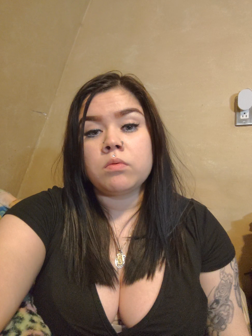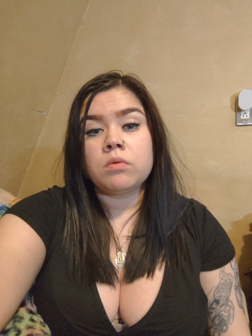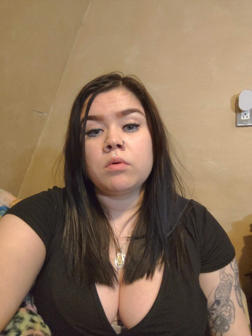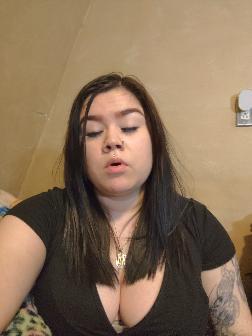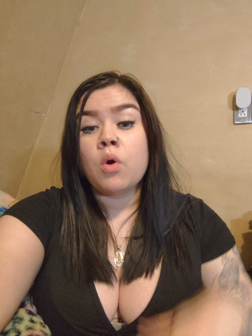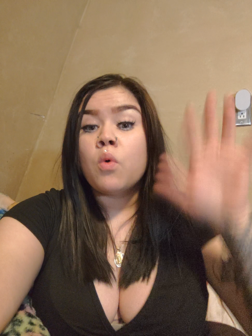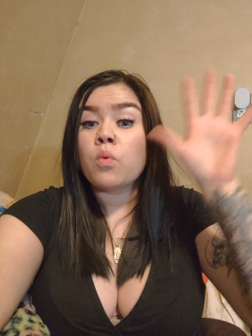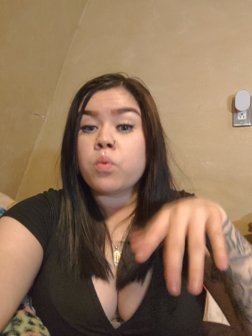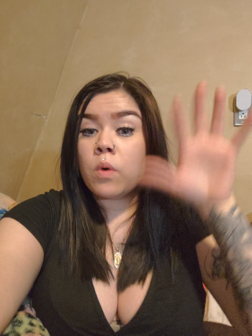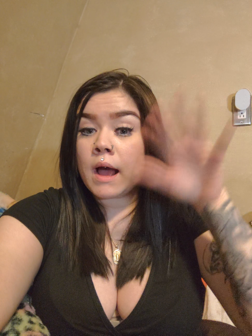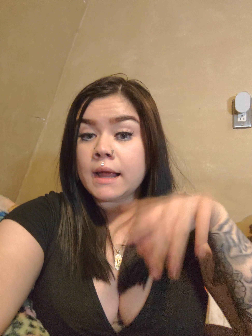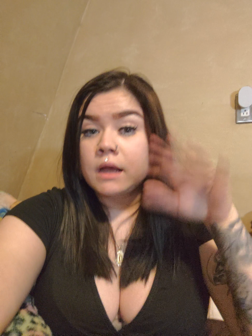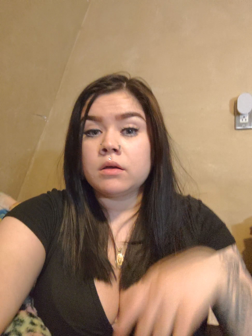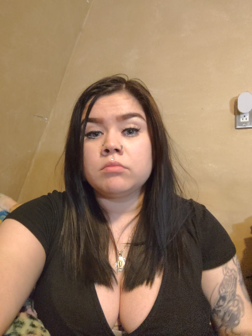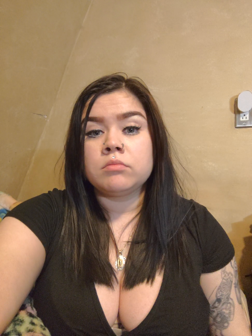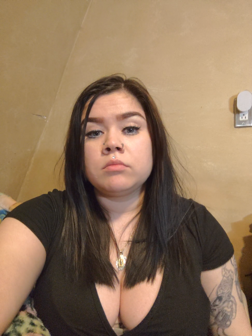rain